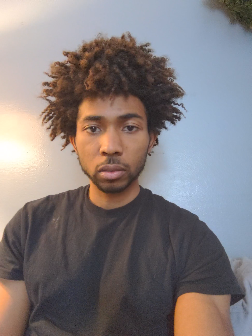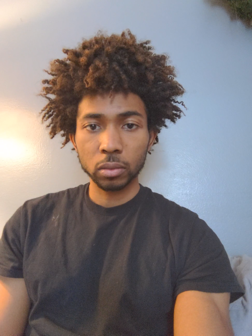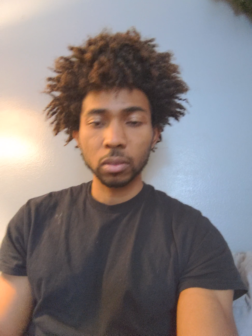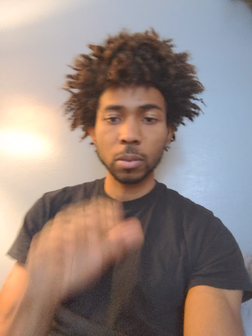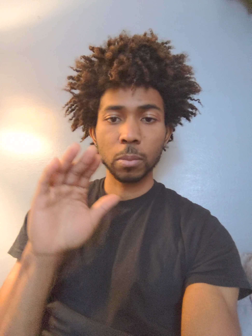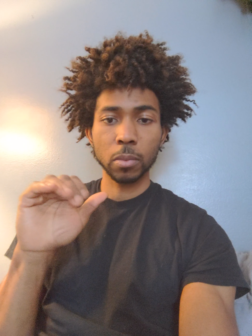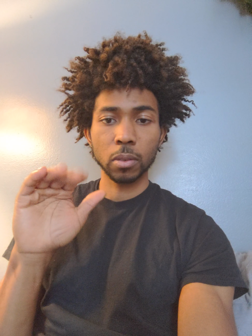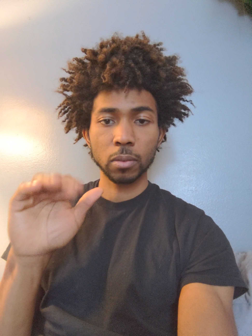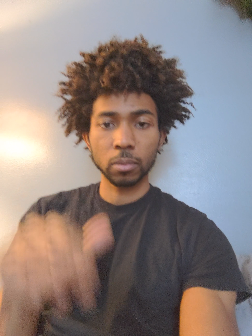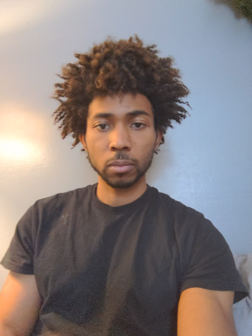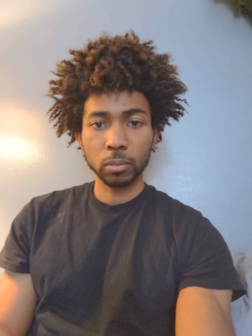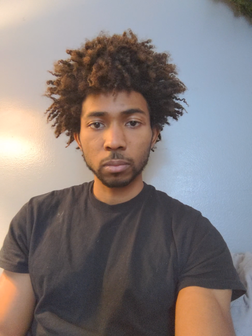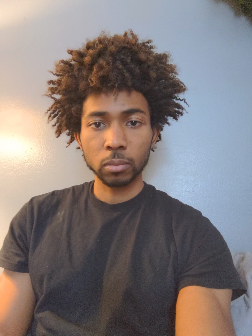bye